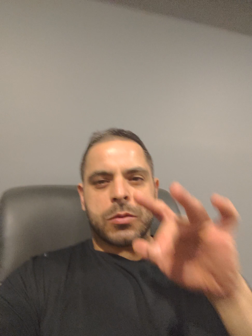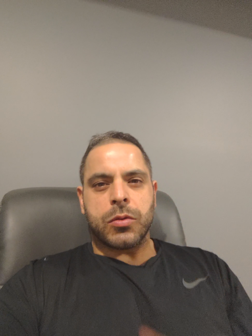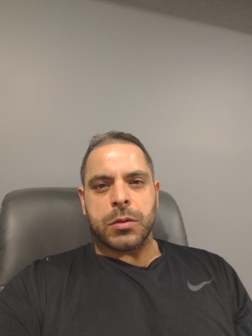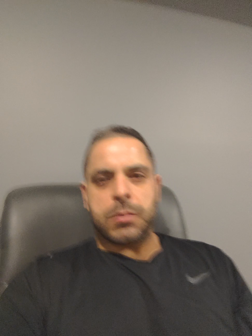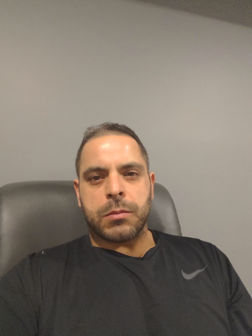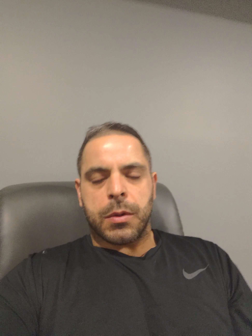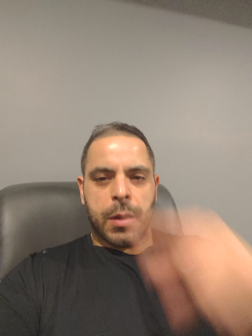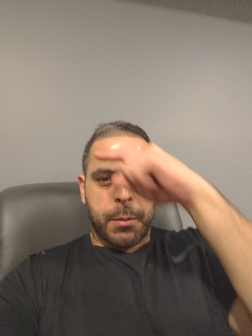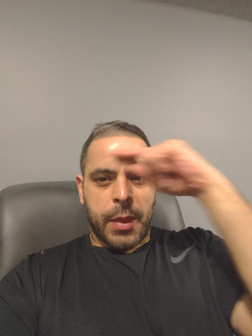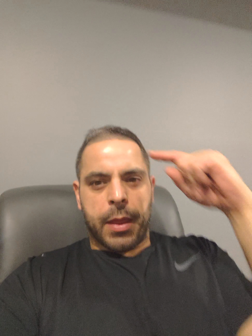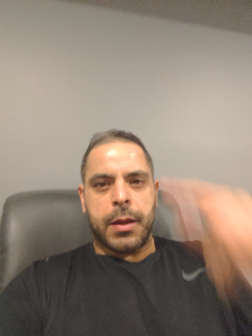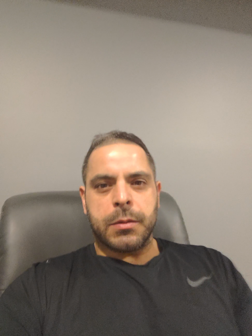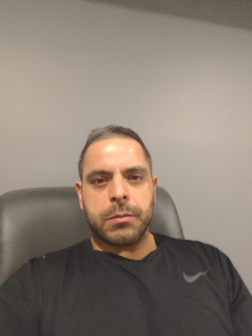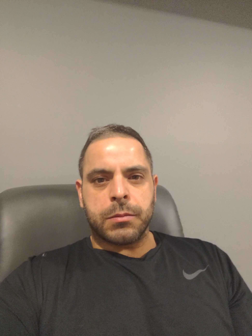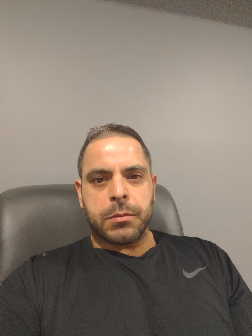black